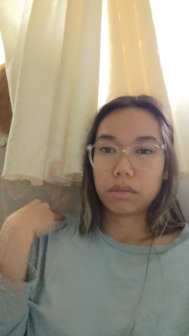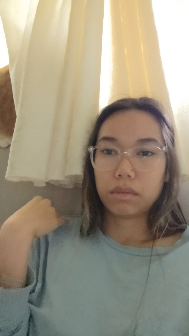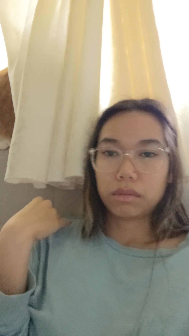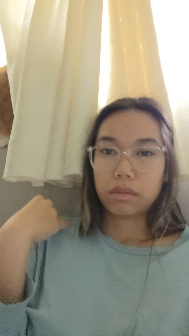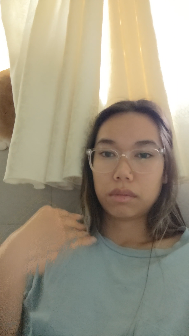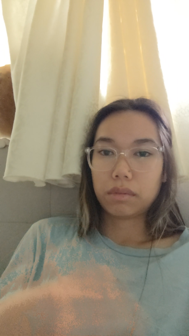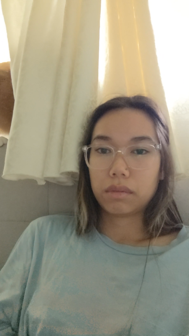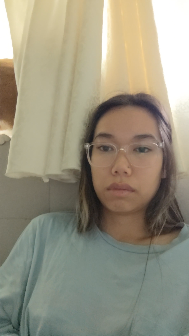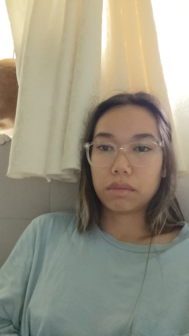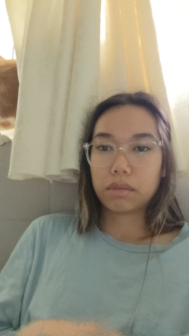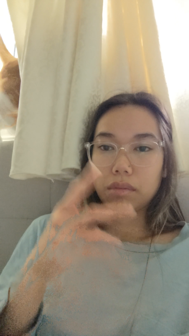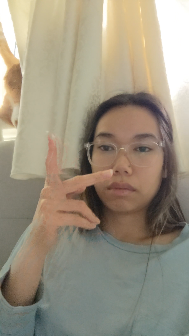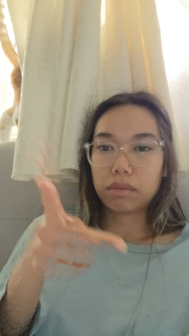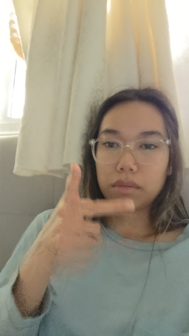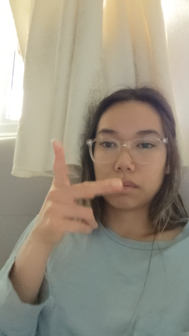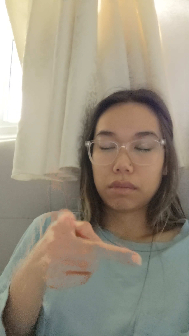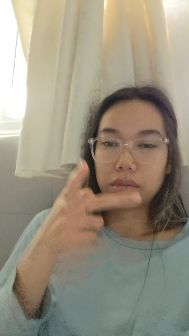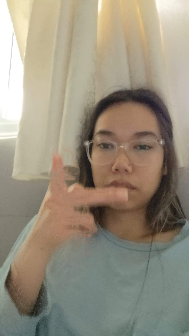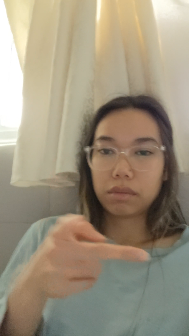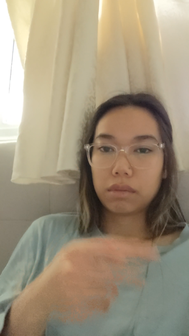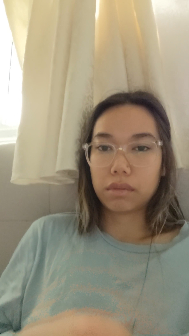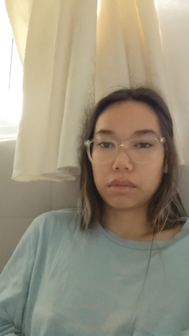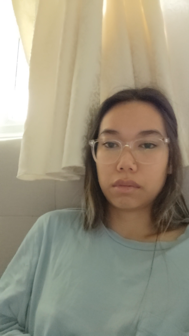careful